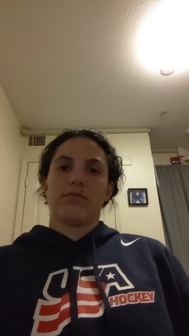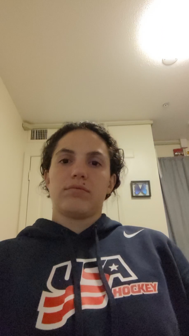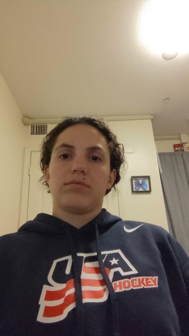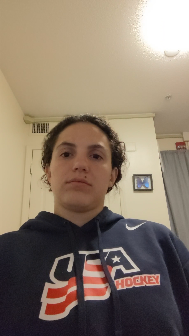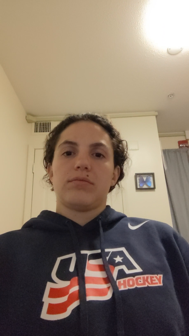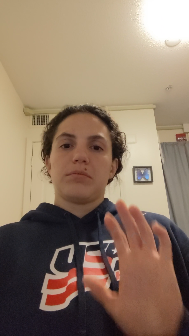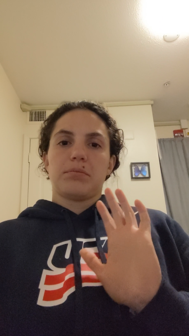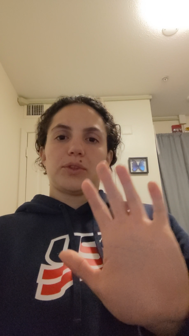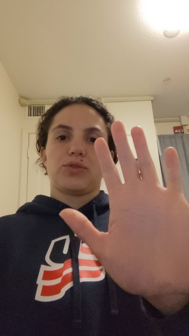push